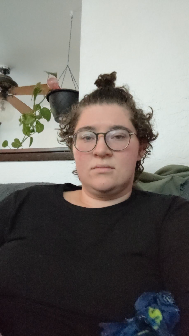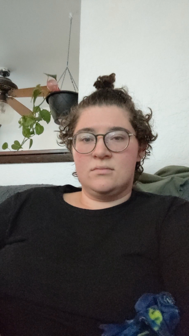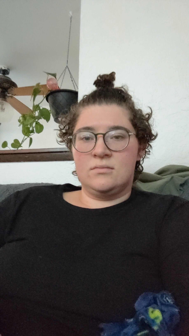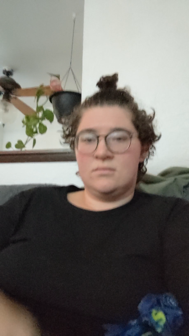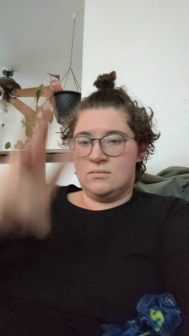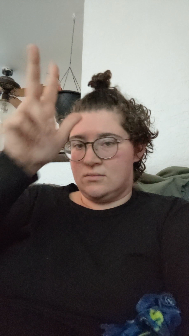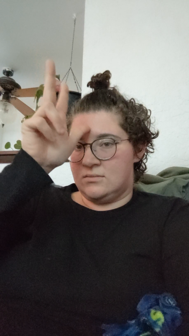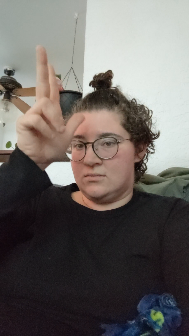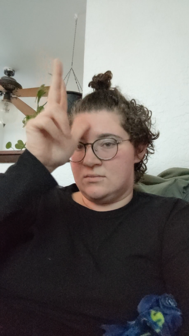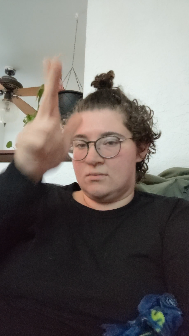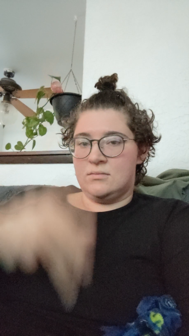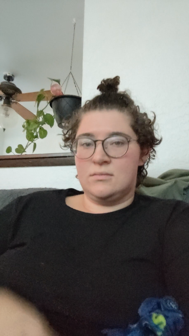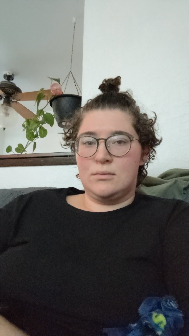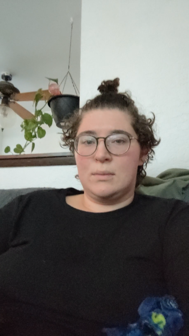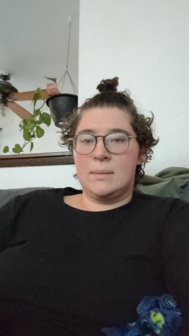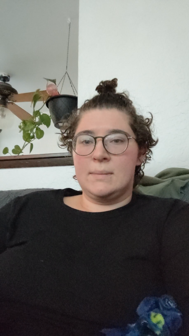rooster